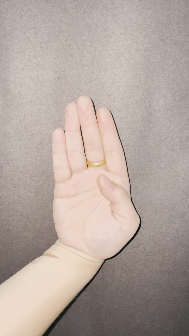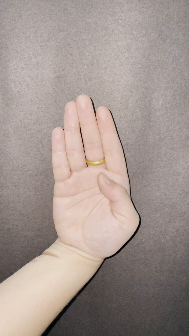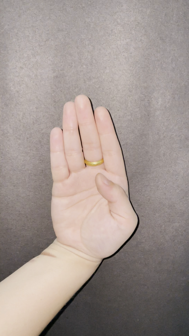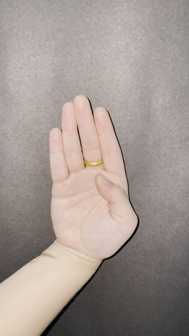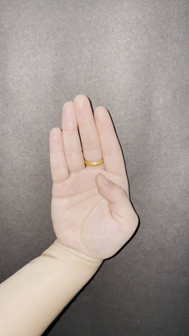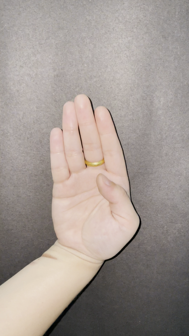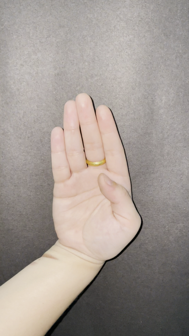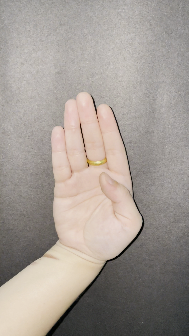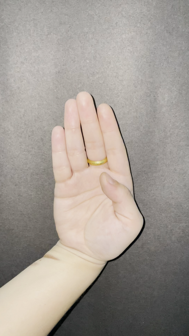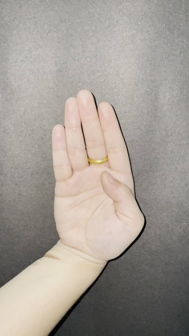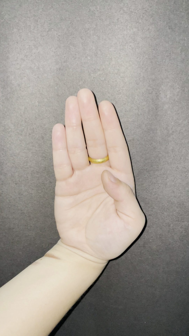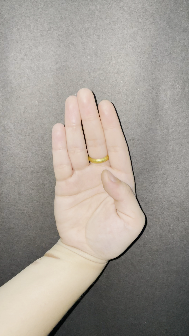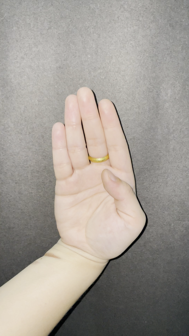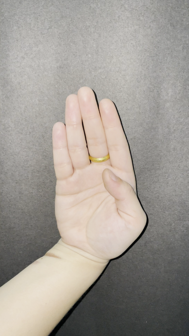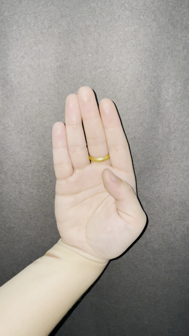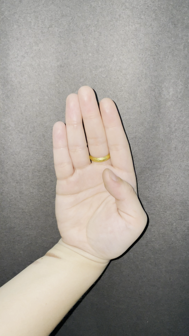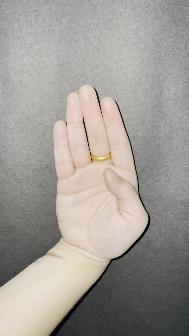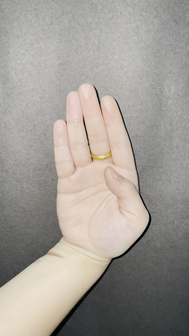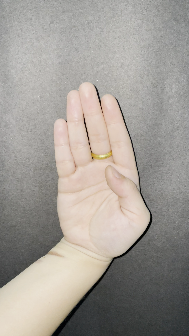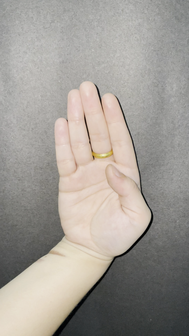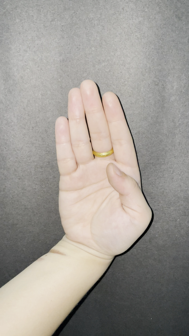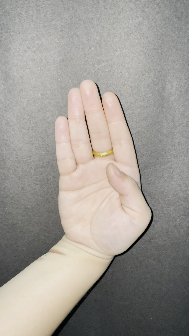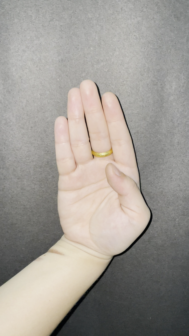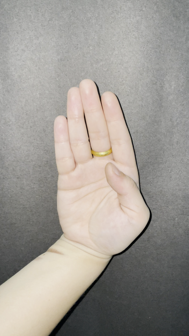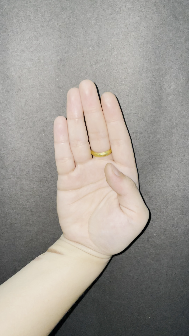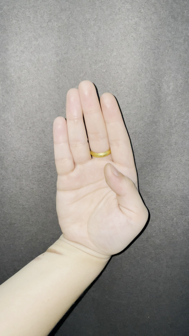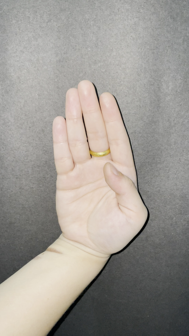ब